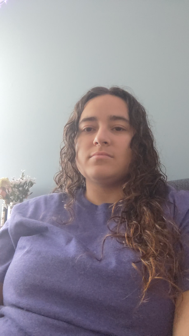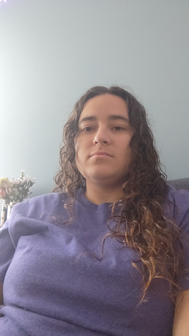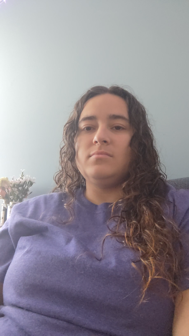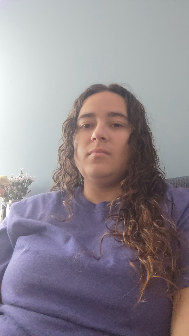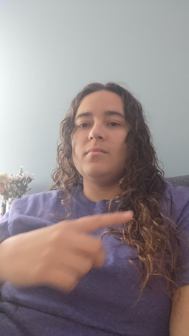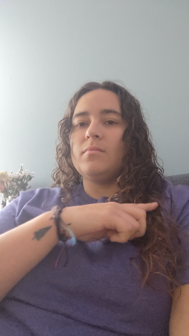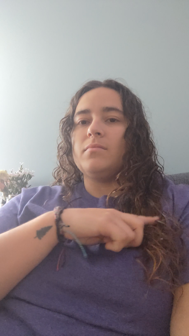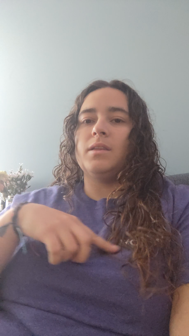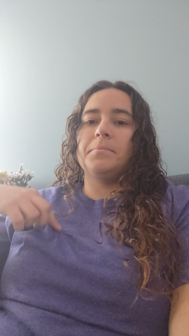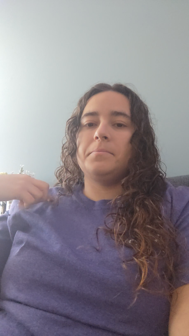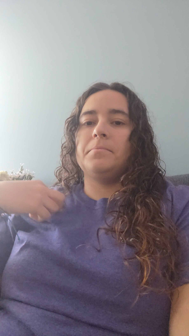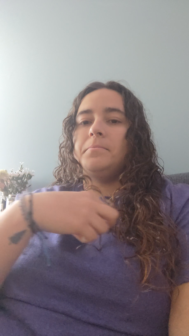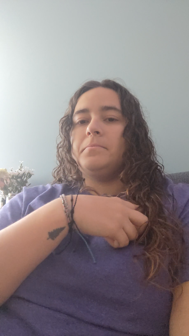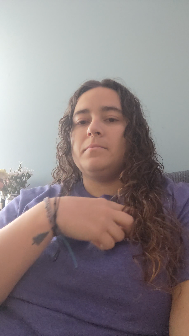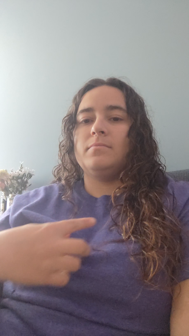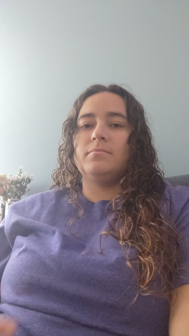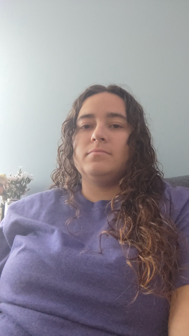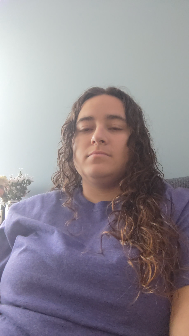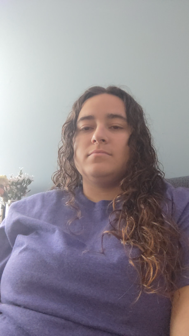bib